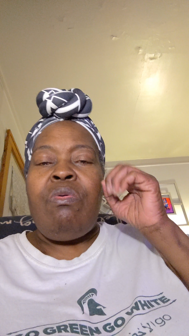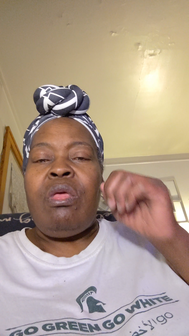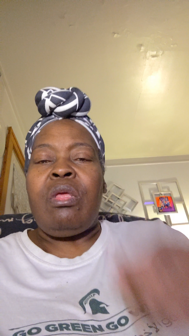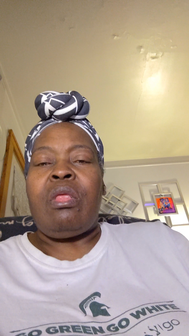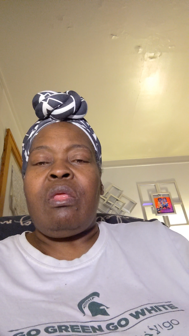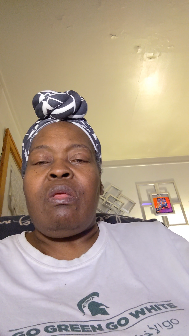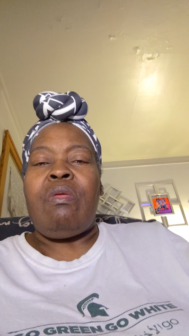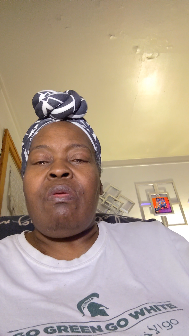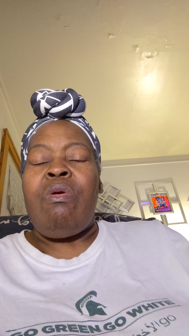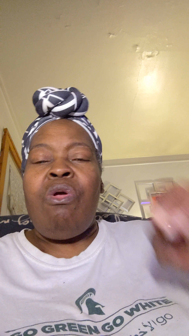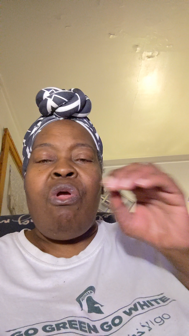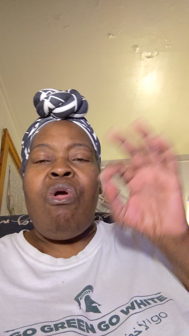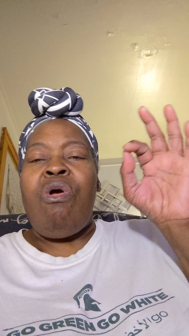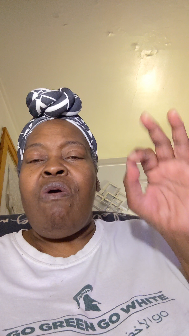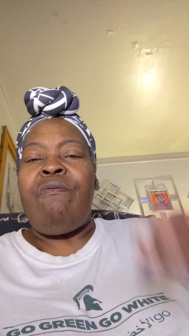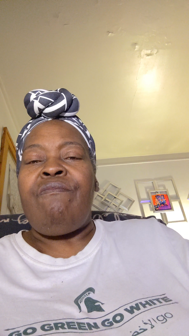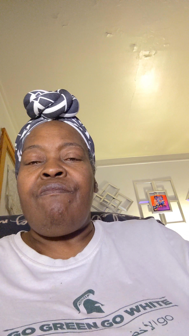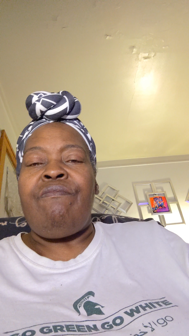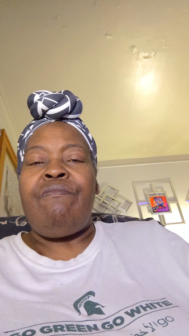off